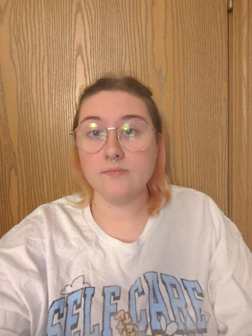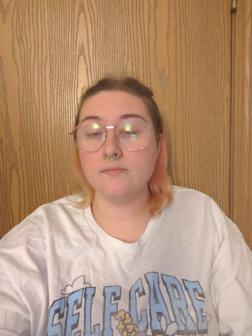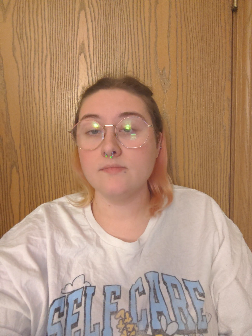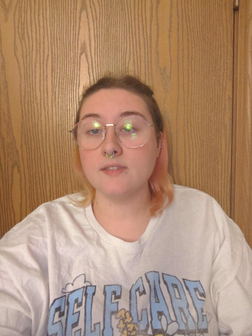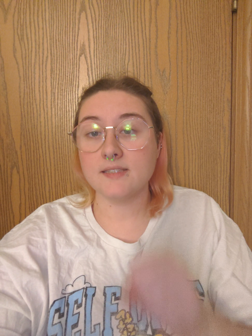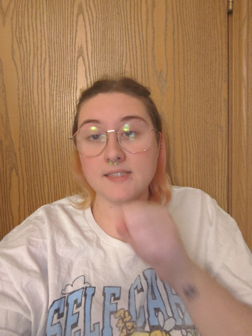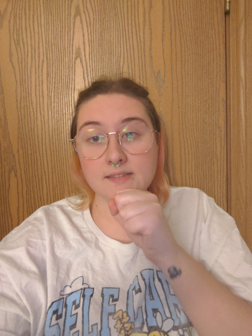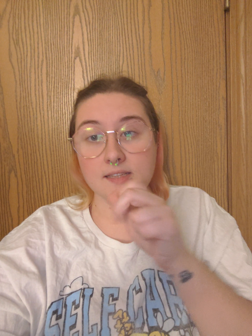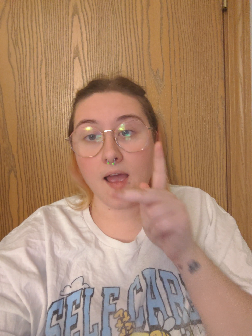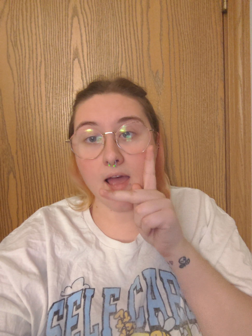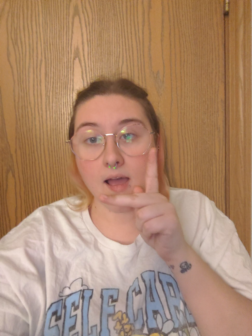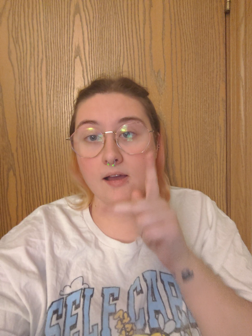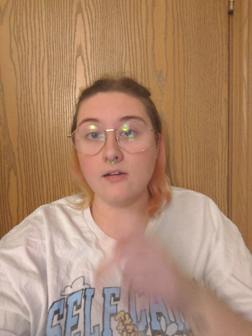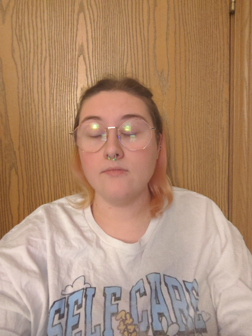snack